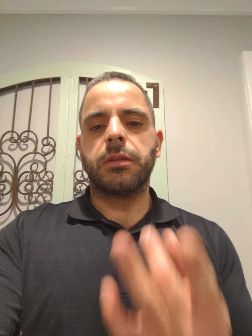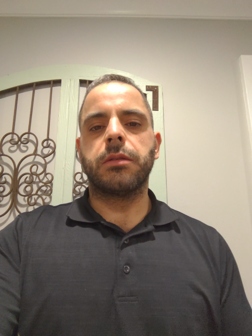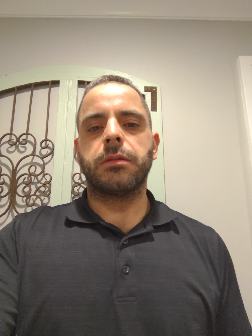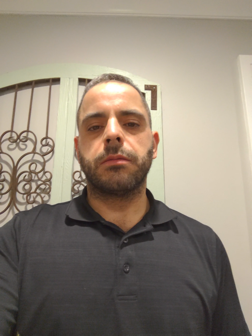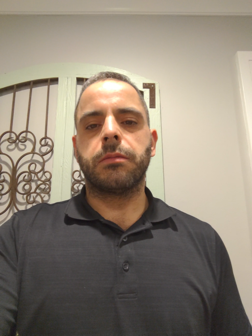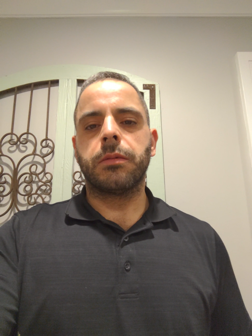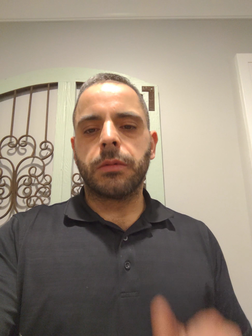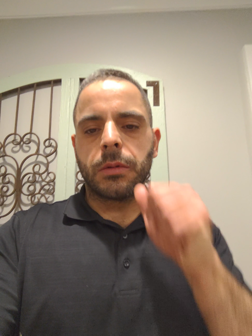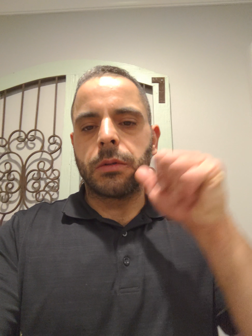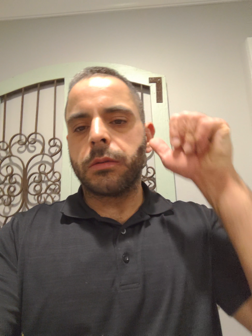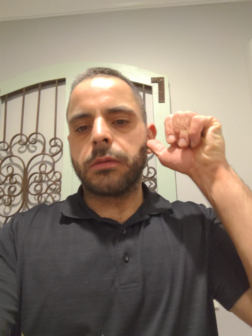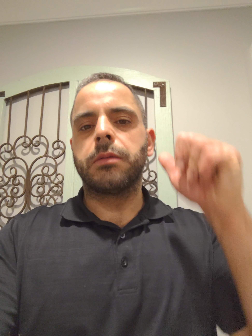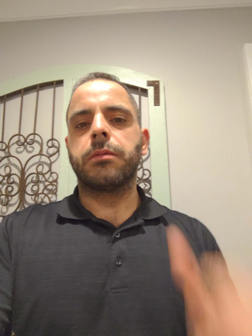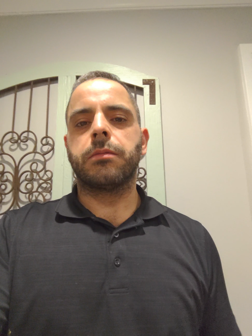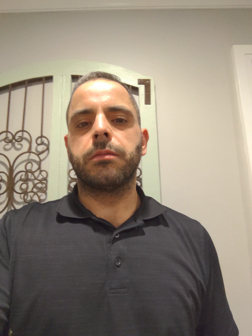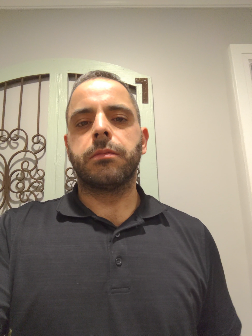yesterday